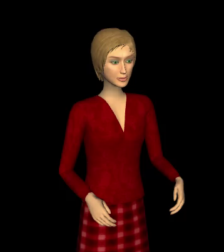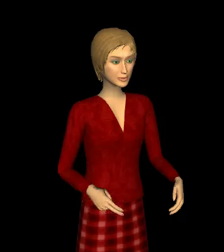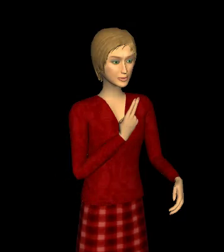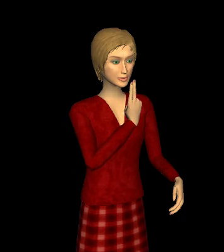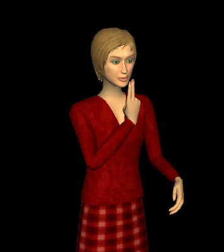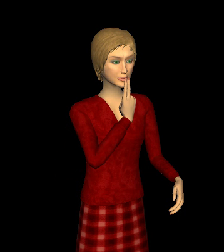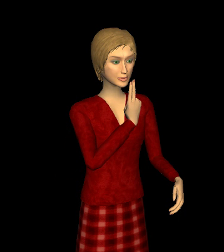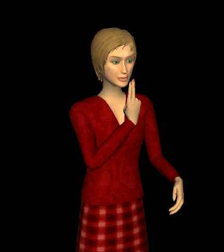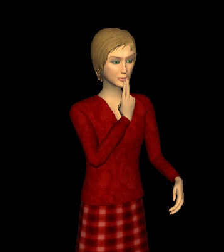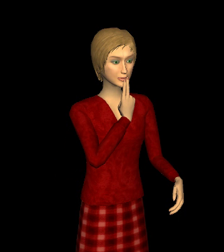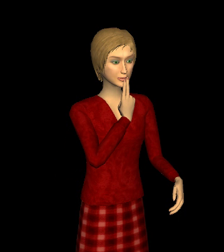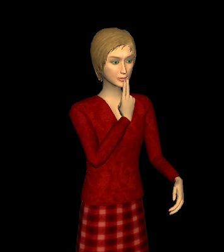سيجارة